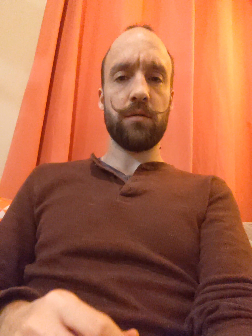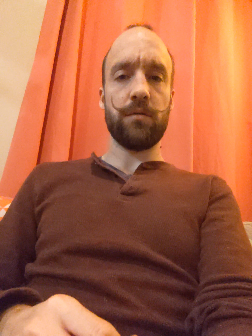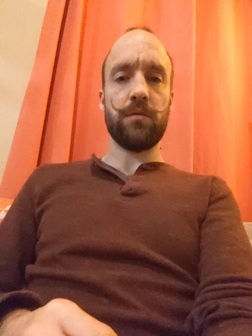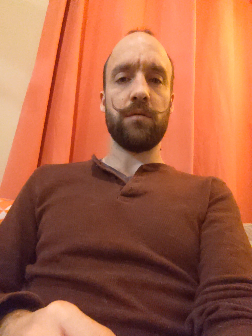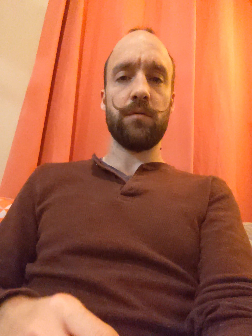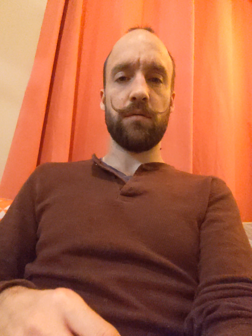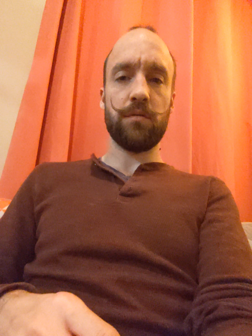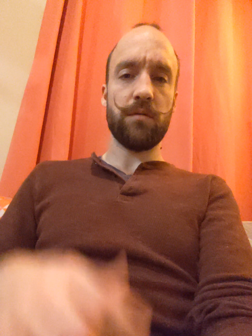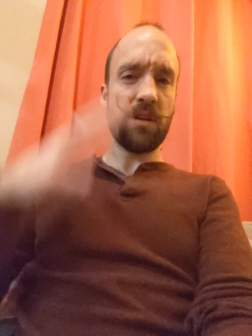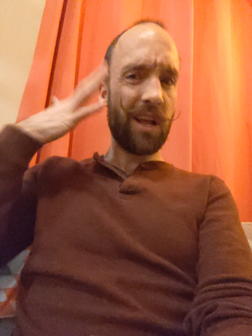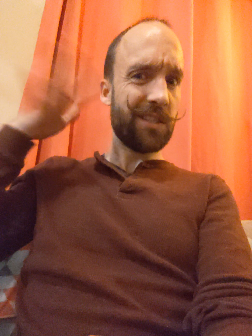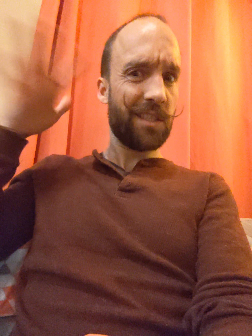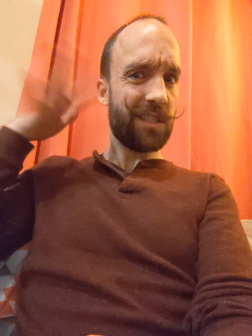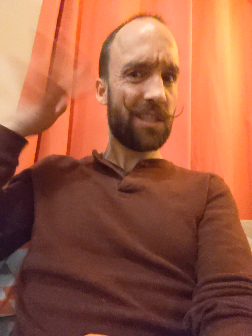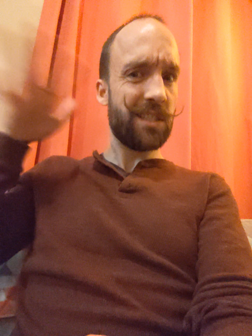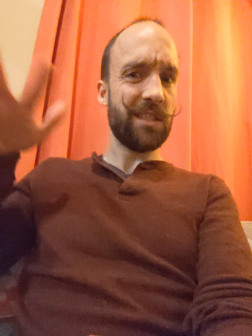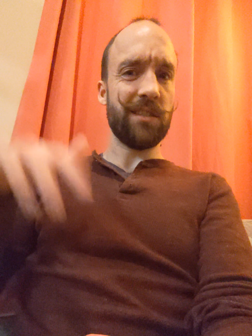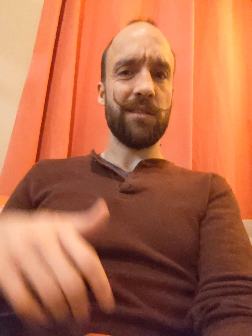noisy